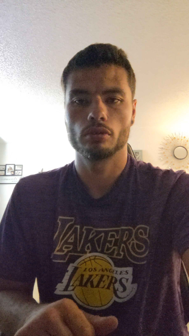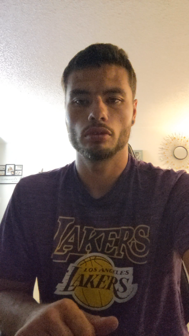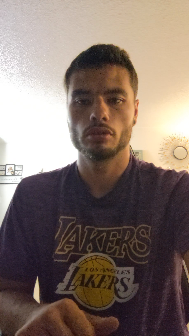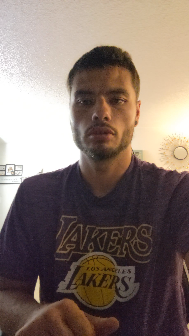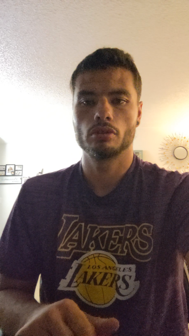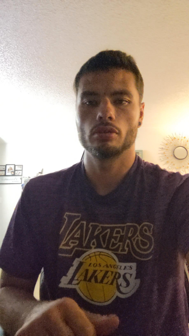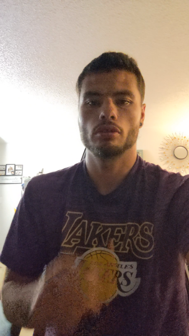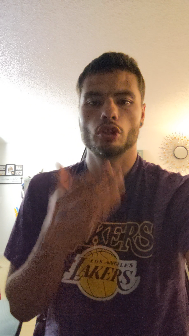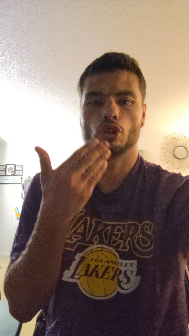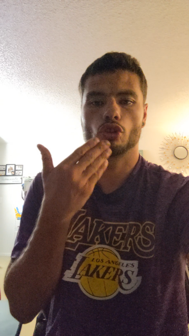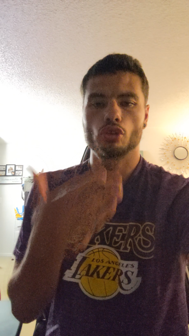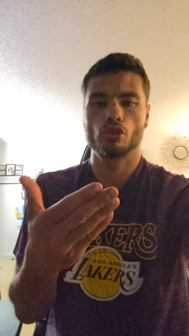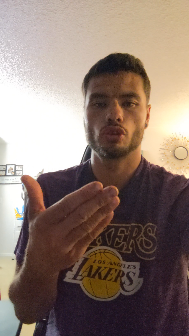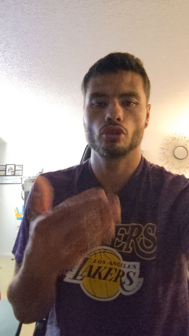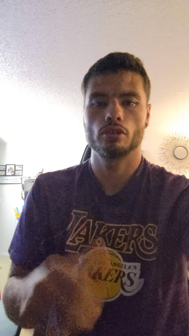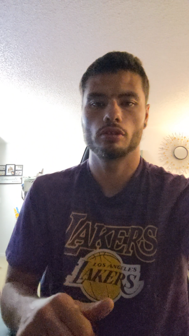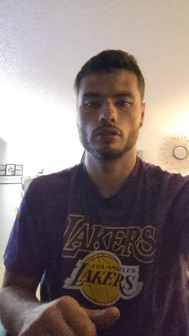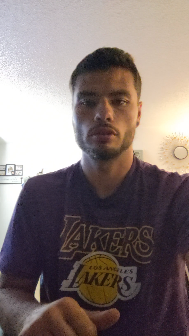good